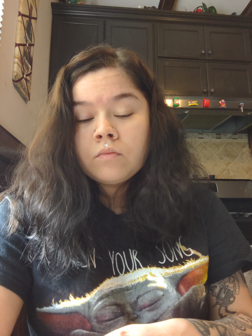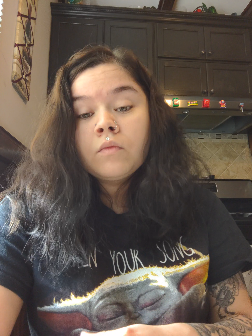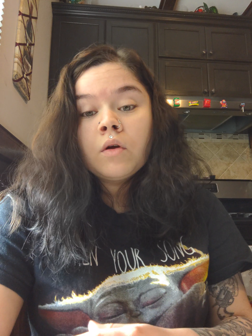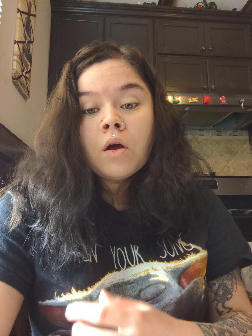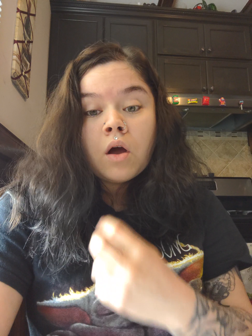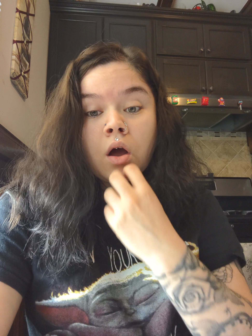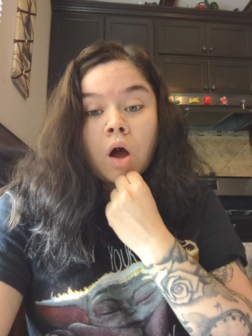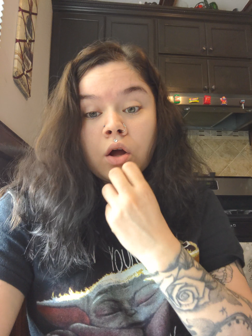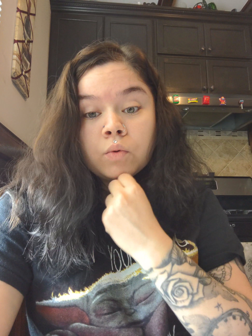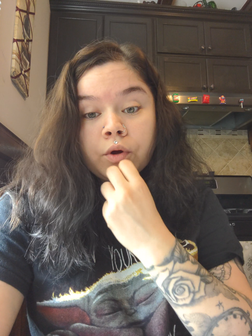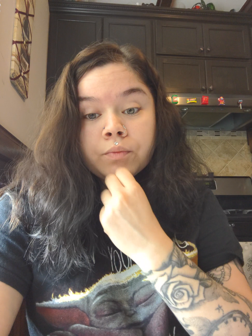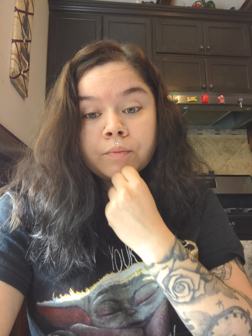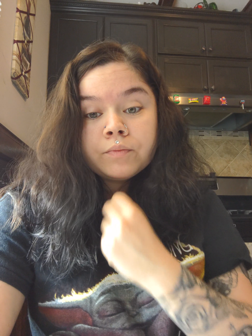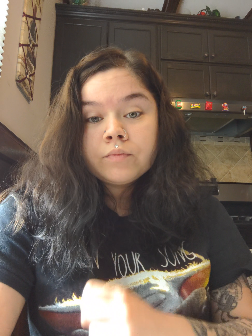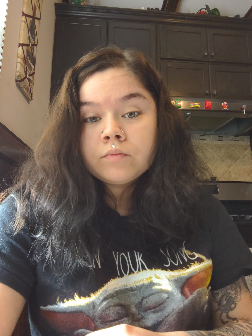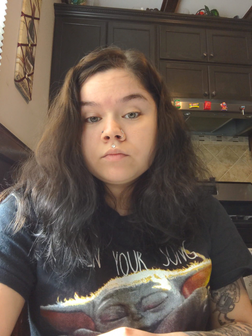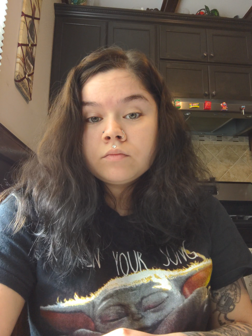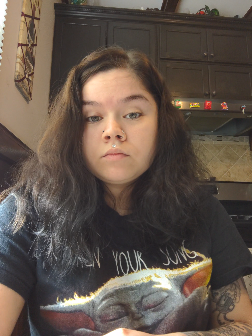underwear